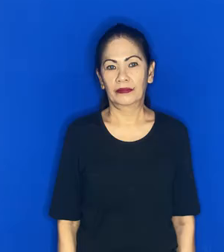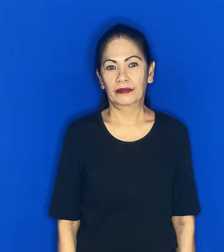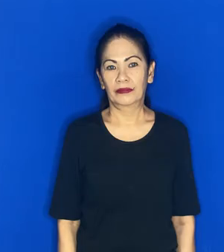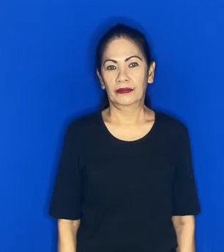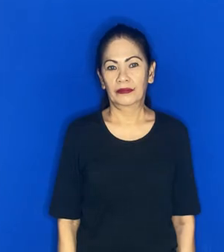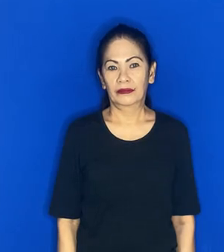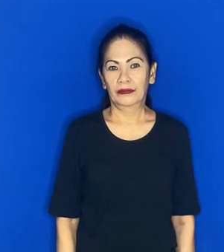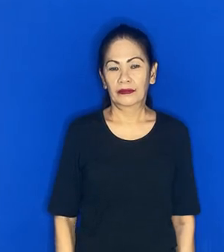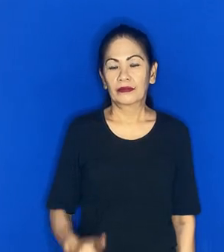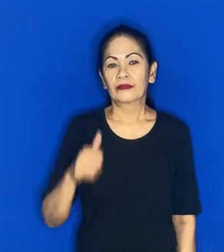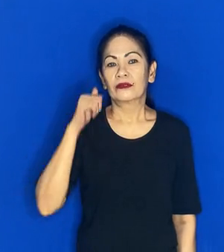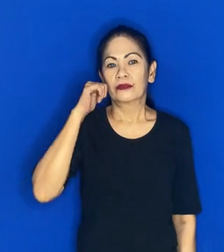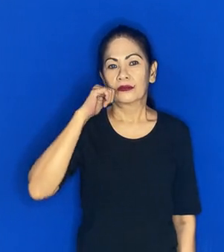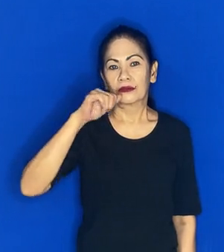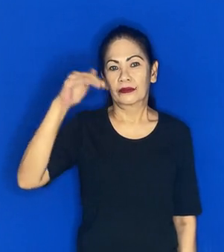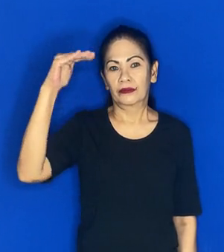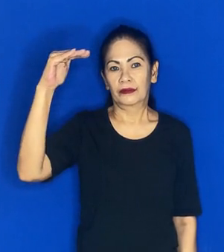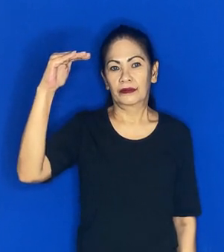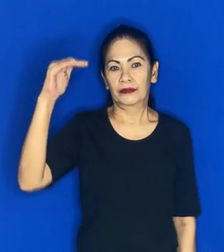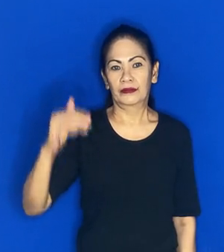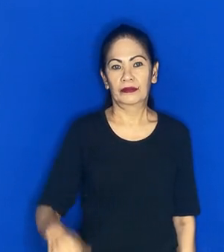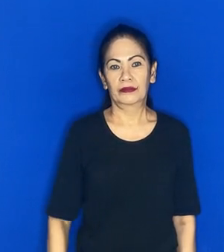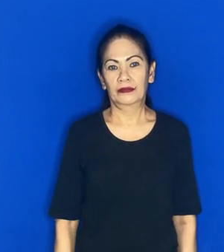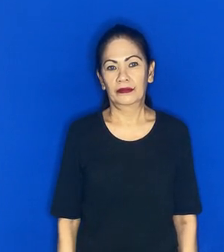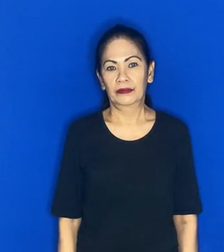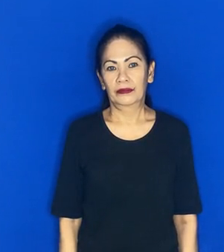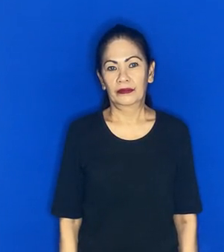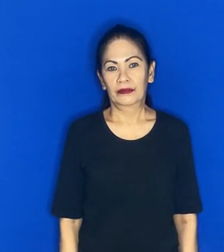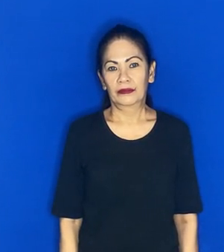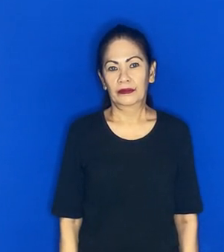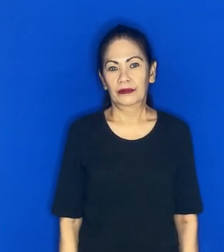woman